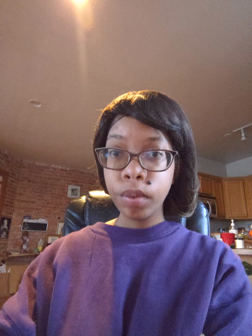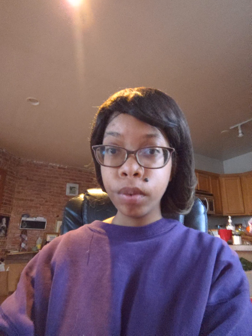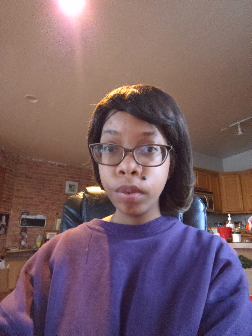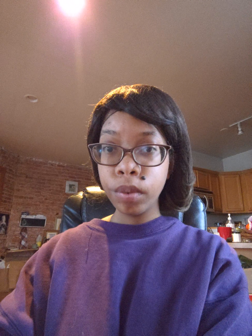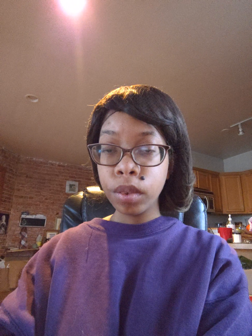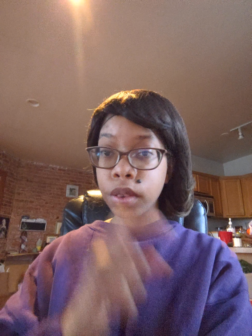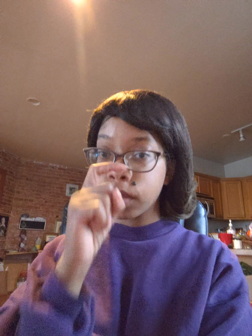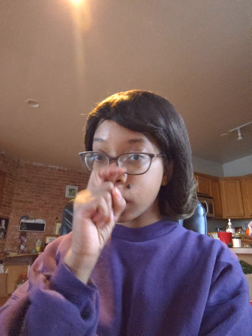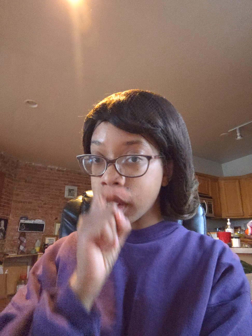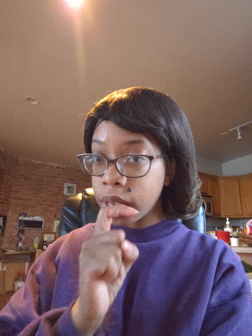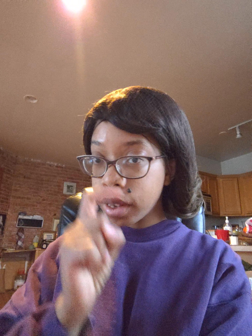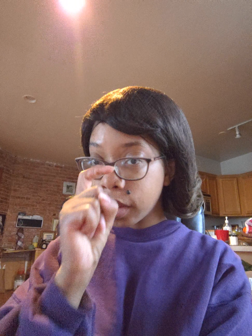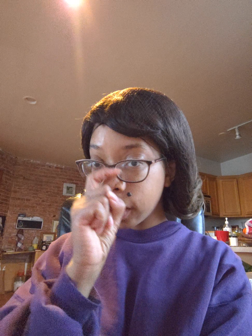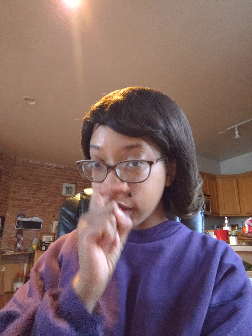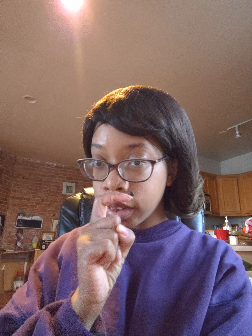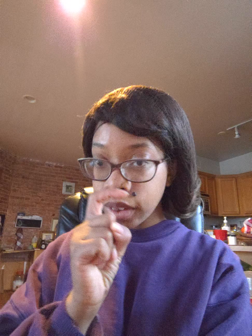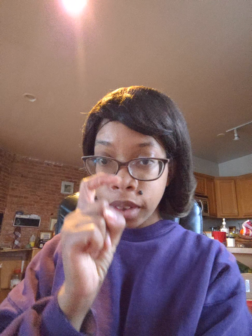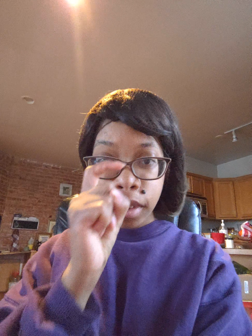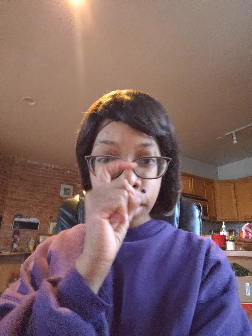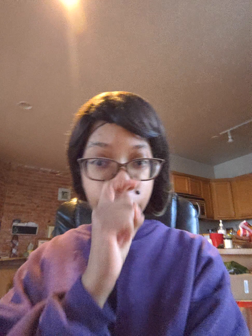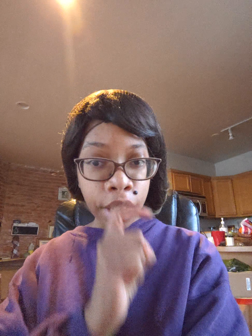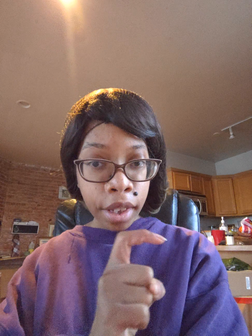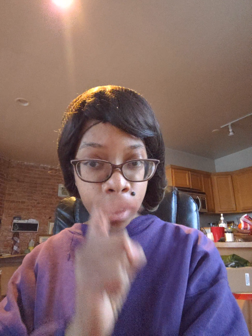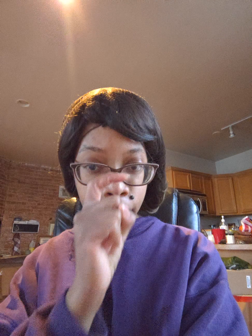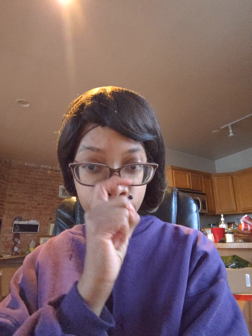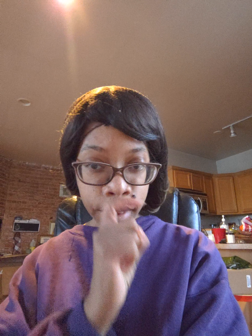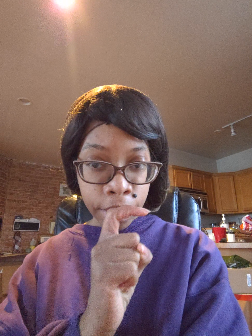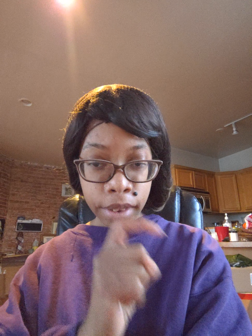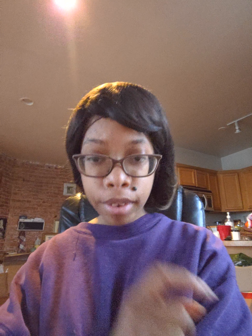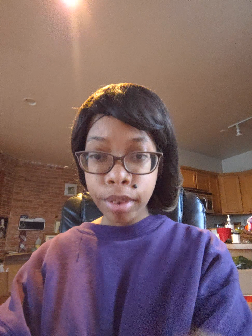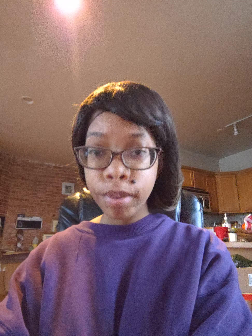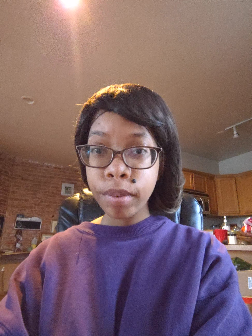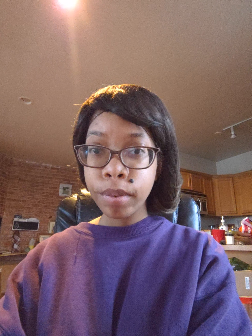doll